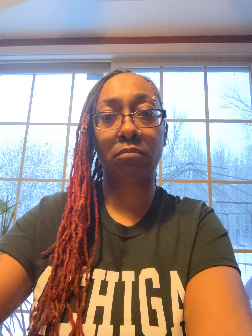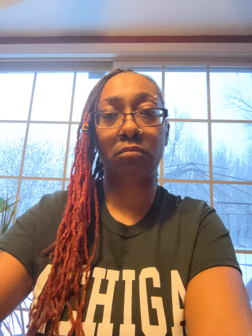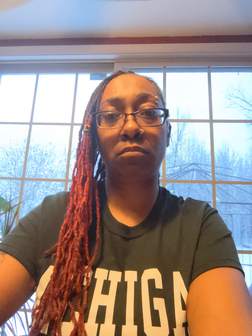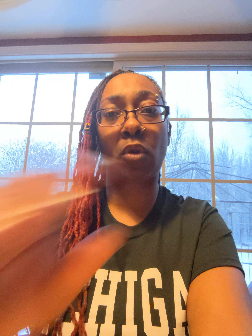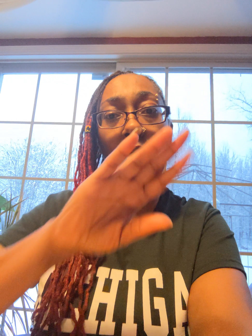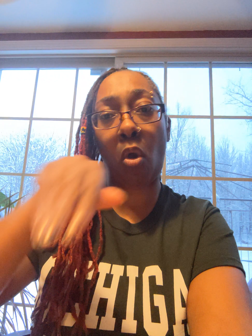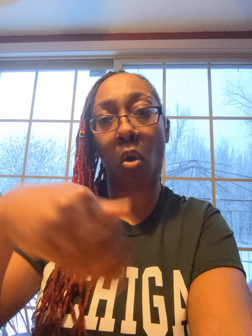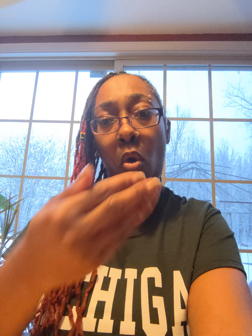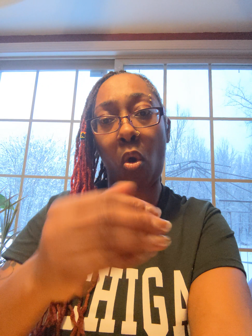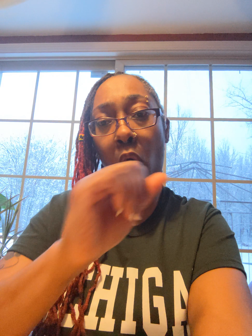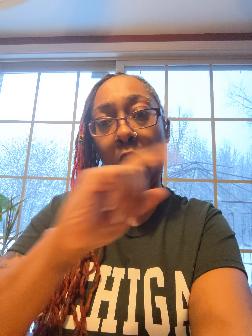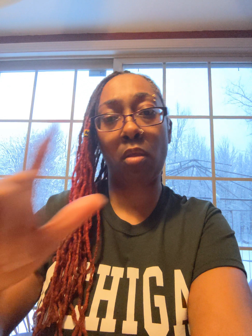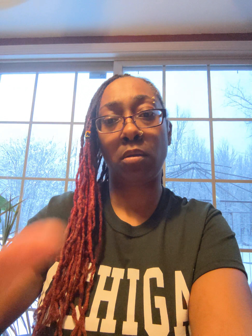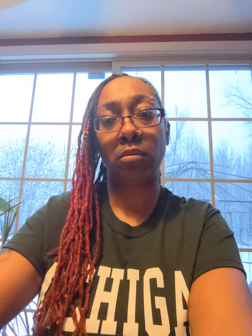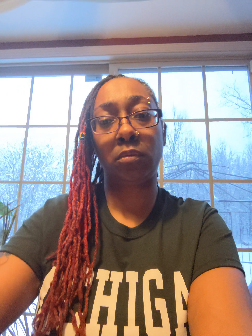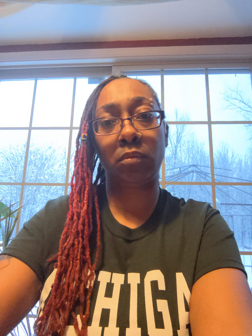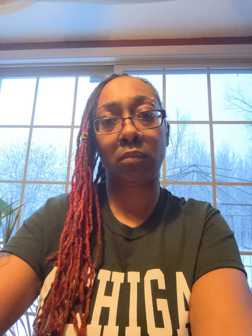all